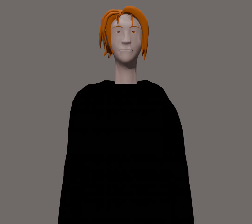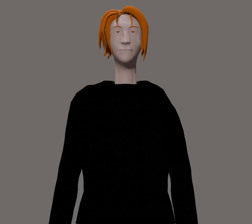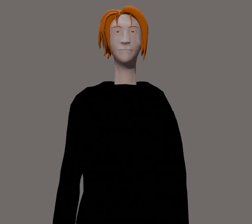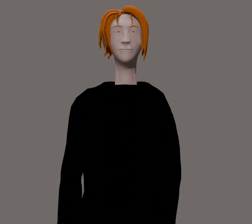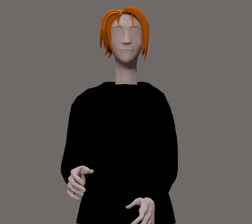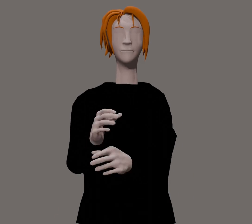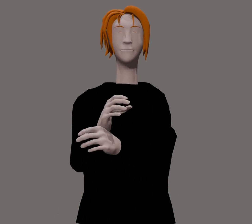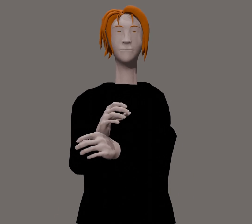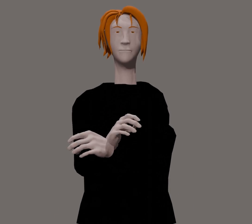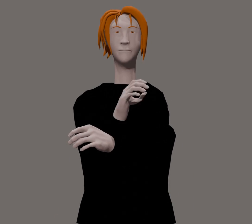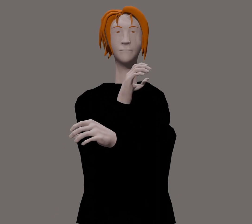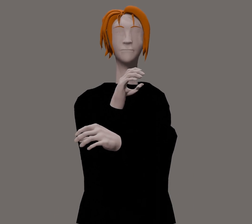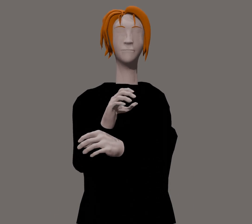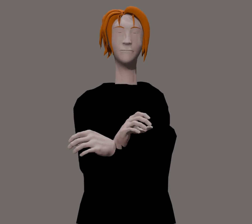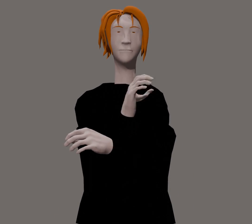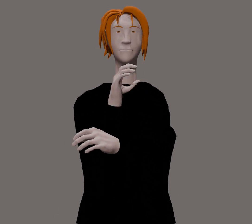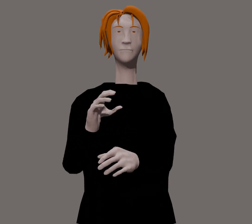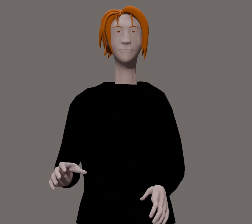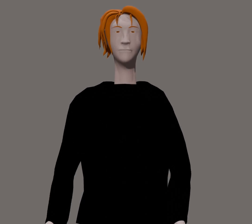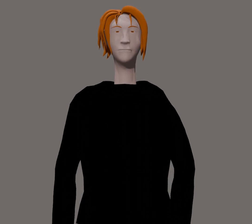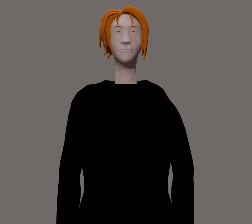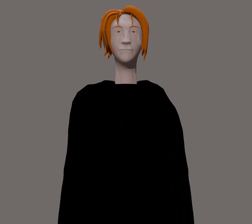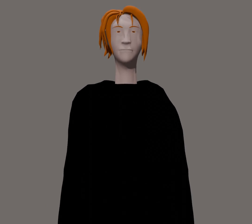Calculus